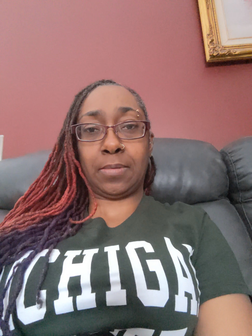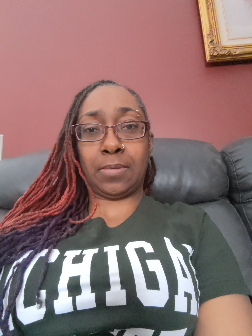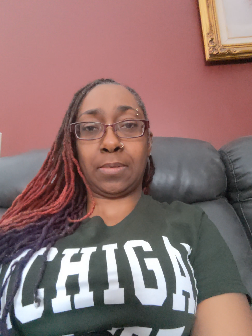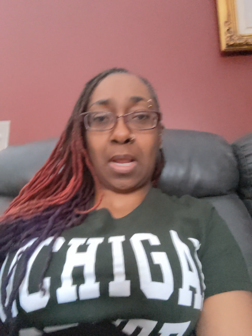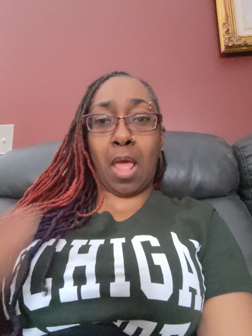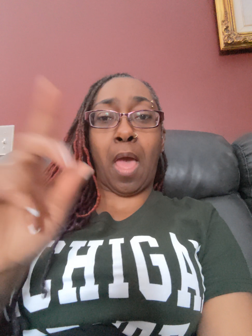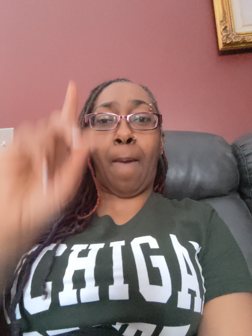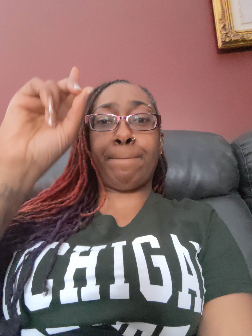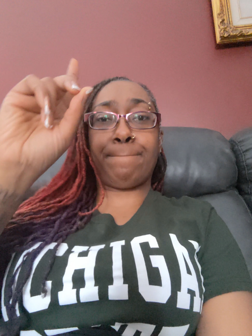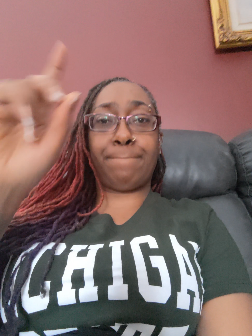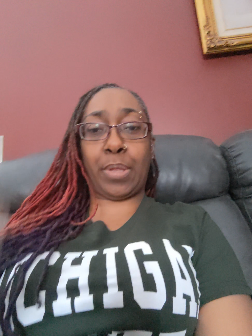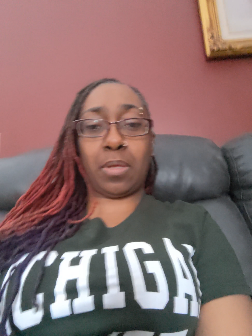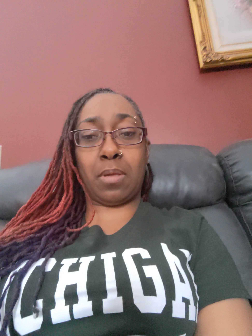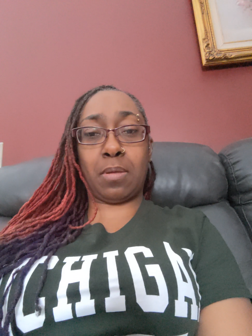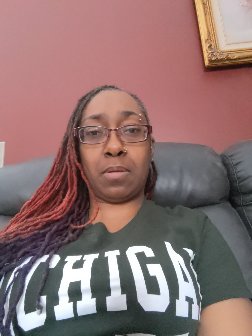up